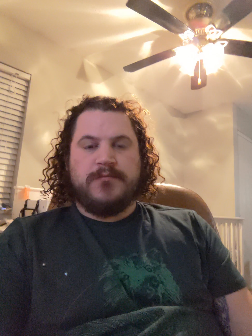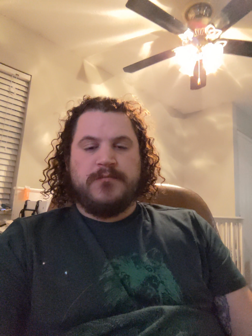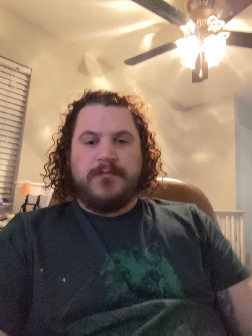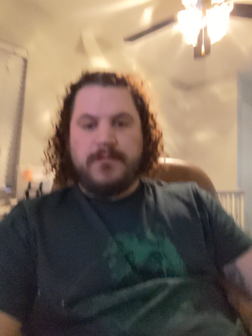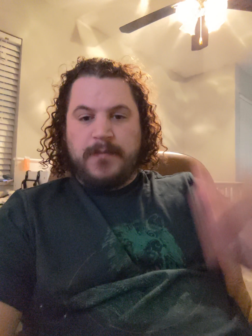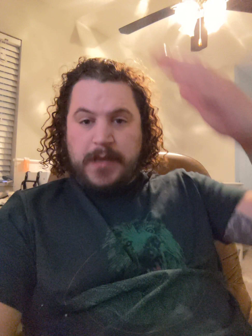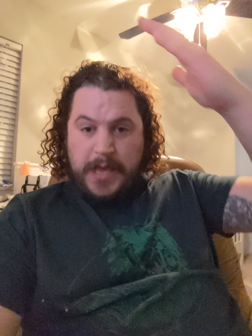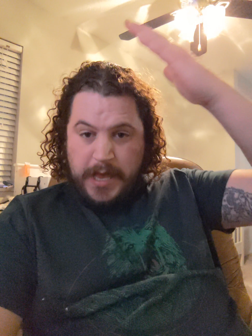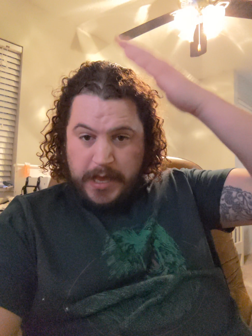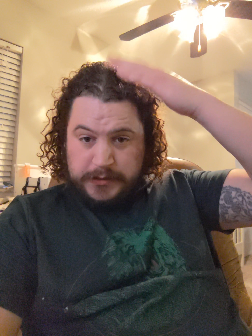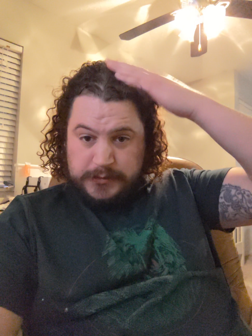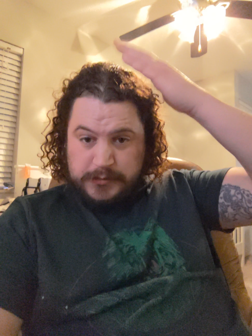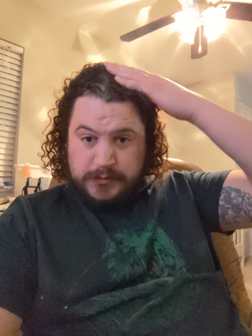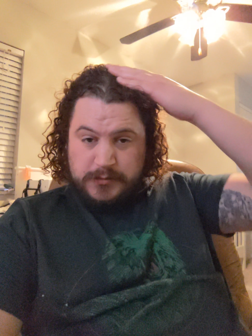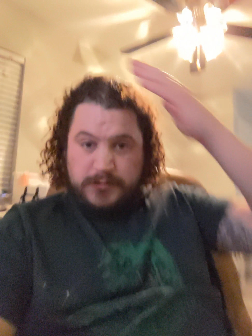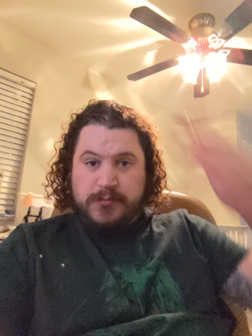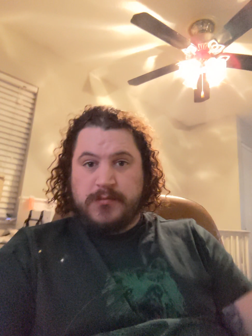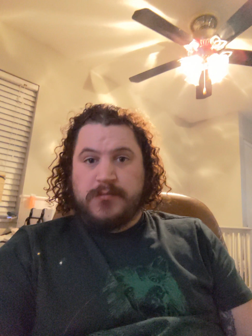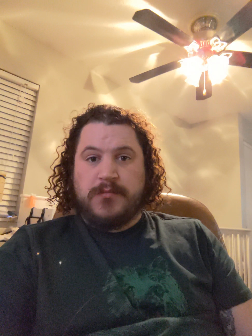hat